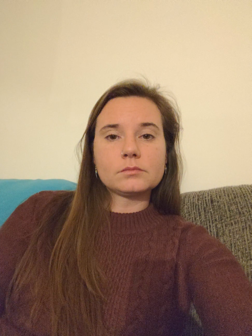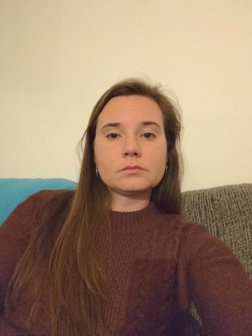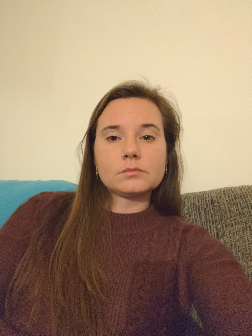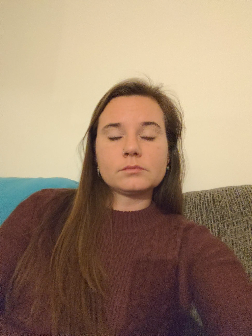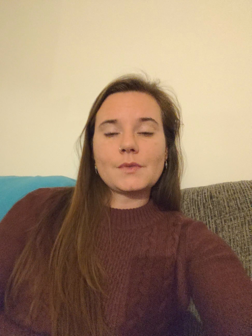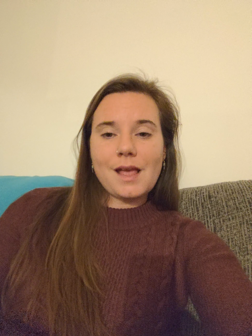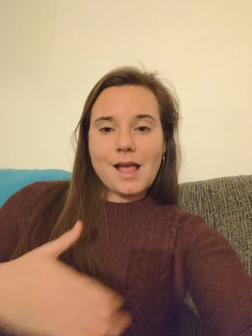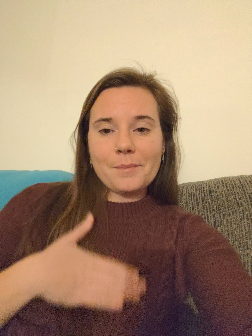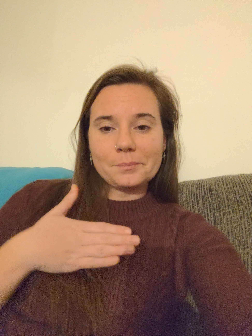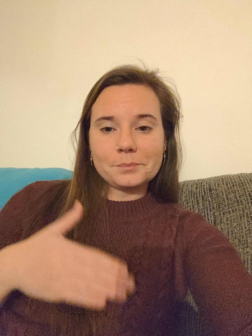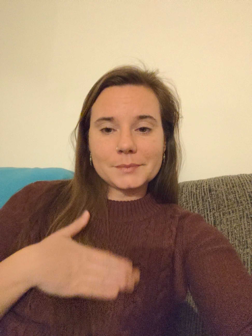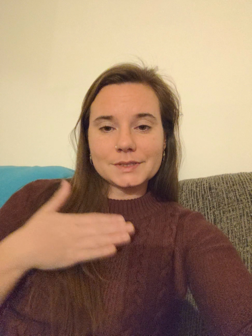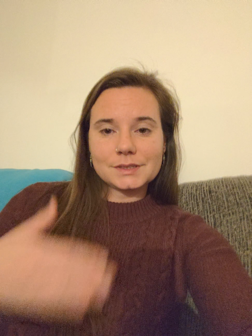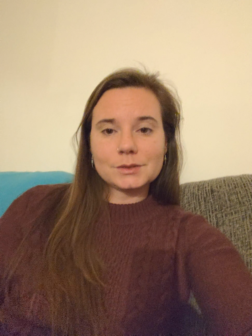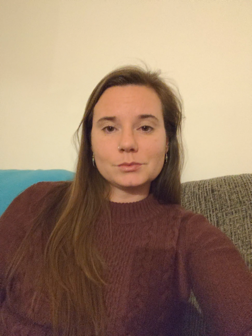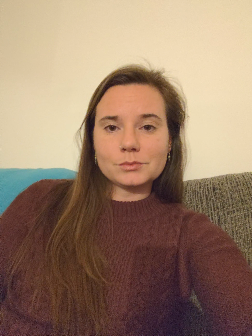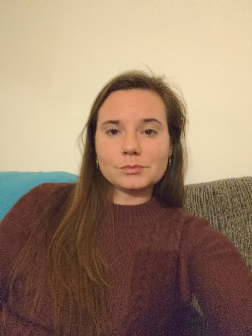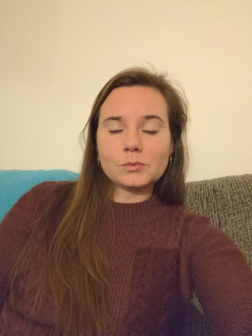happy